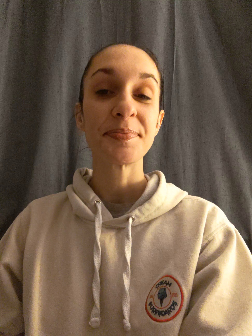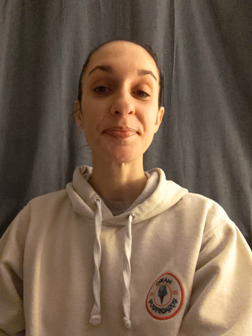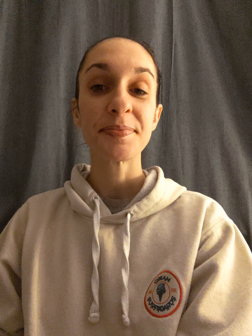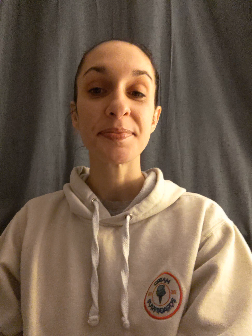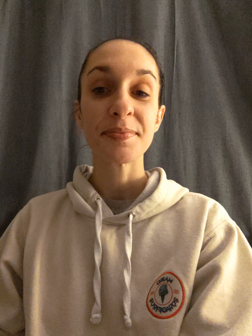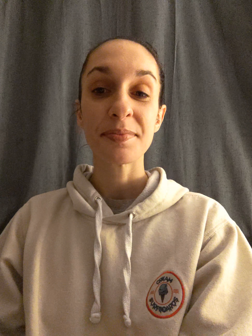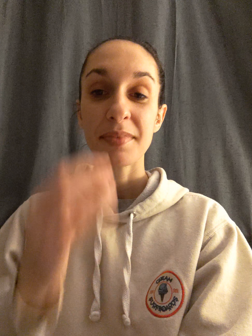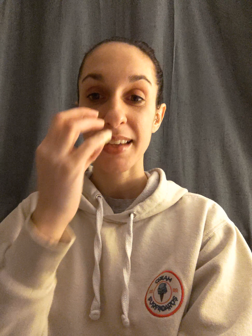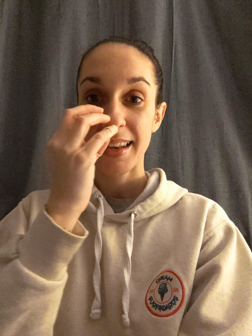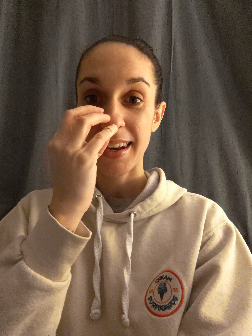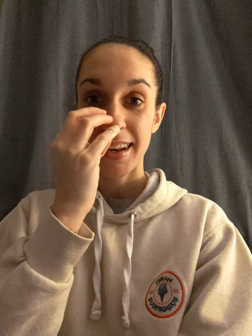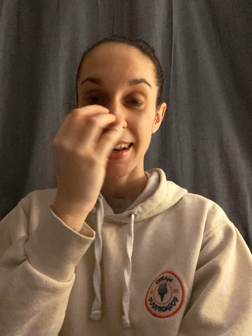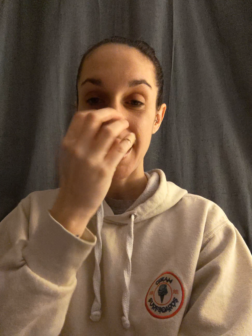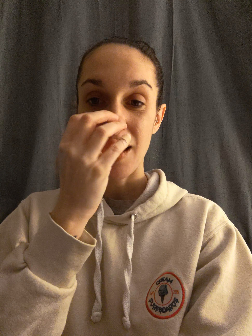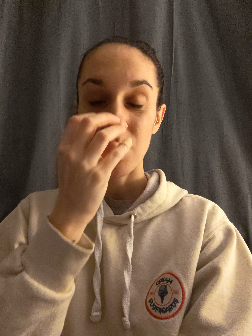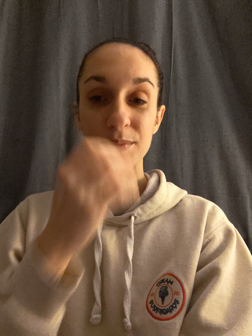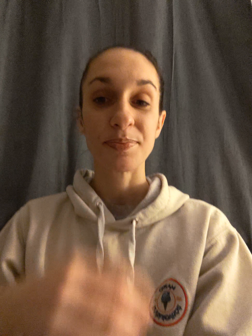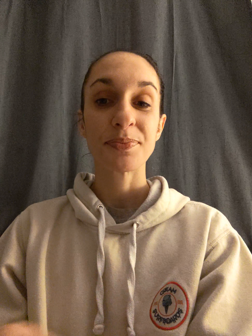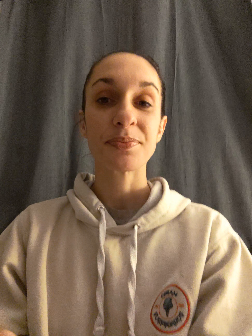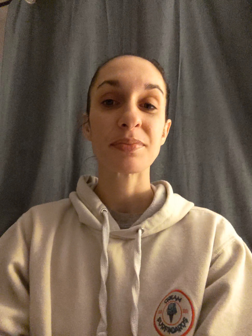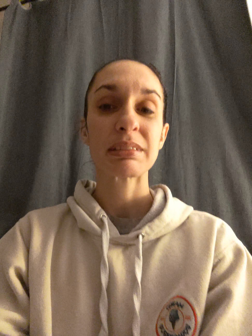owl